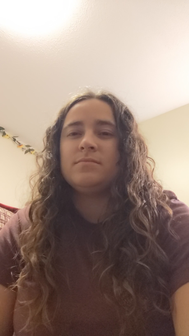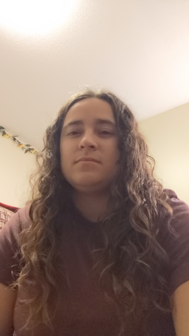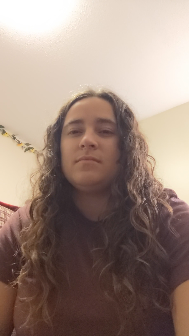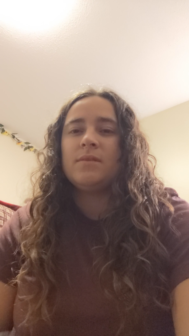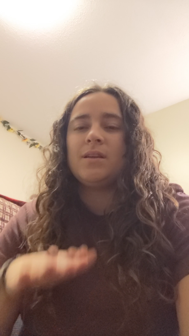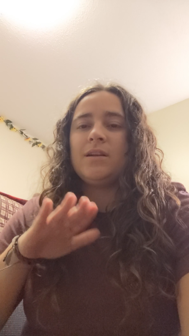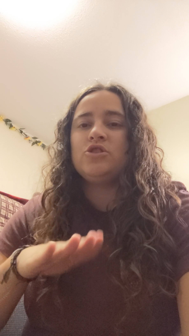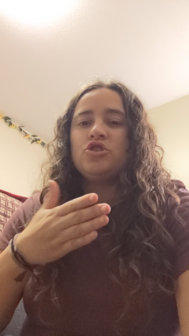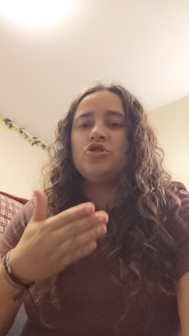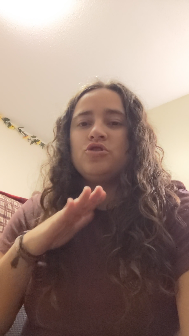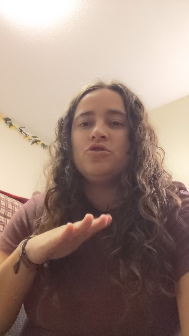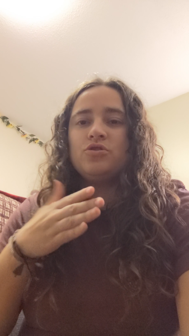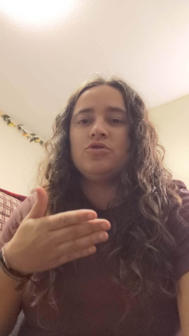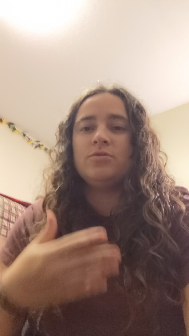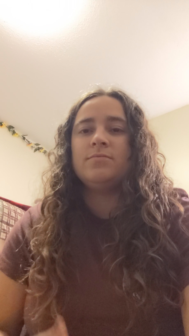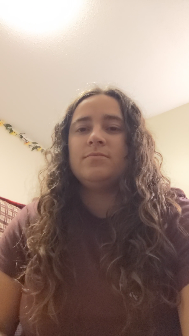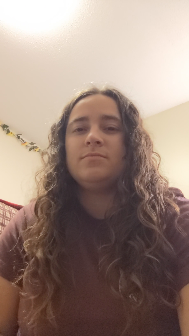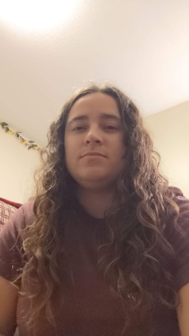kitchen